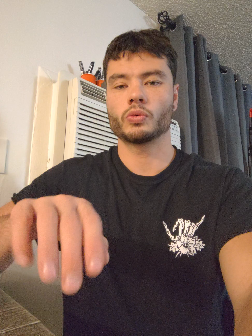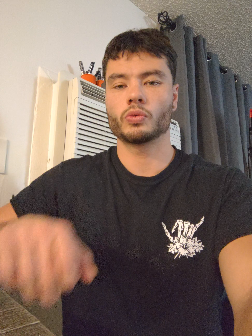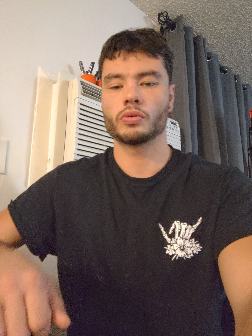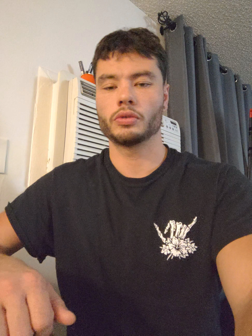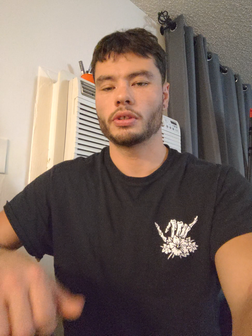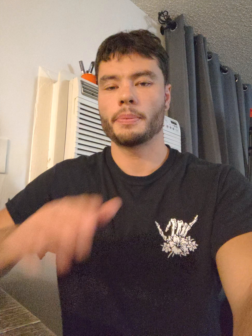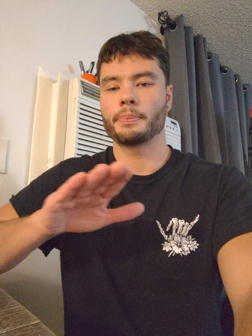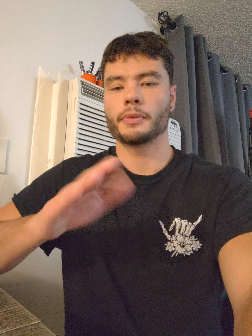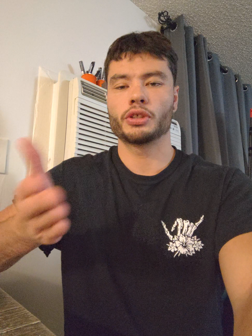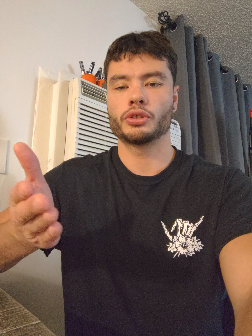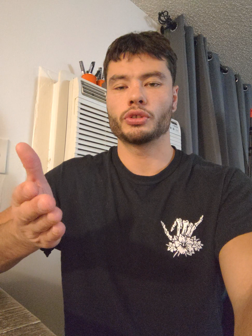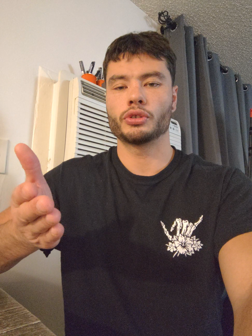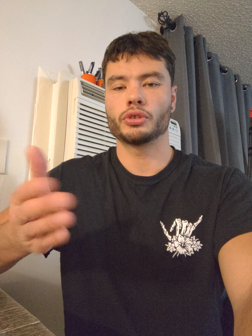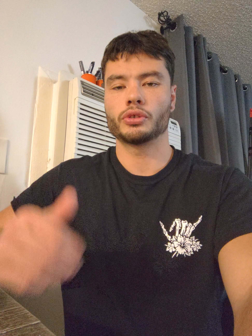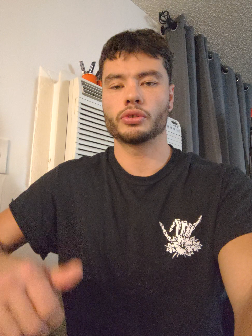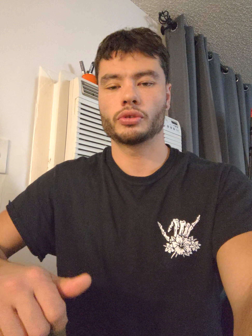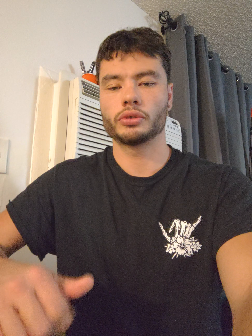book